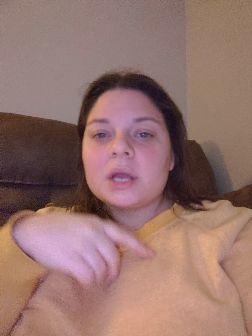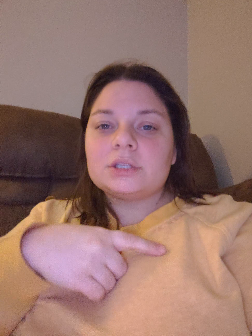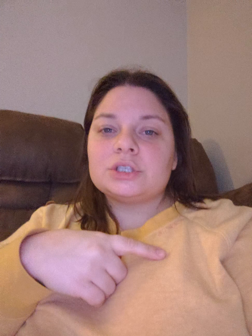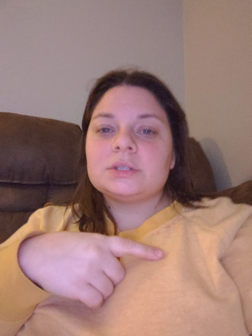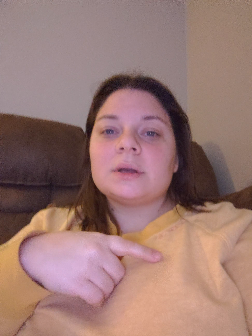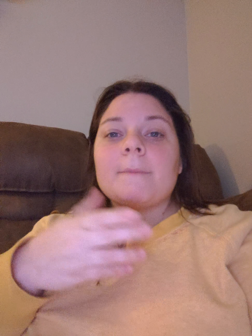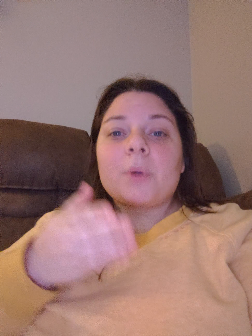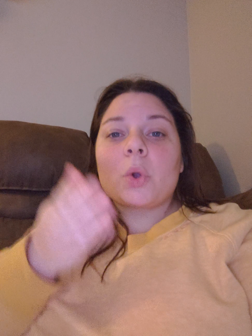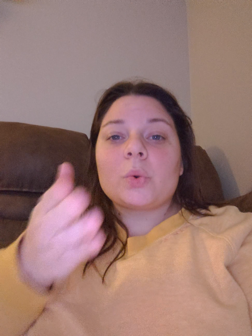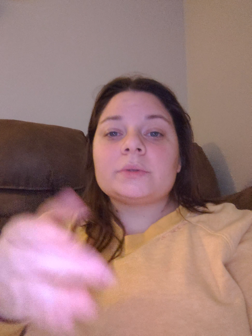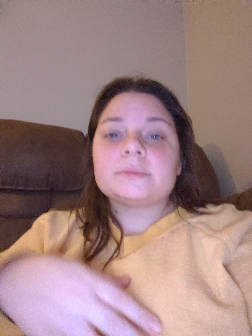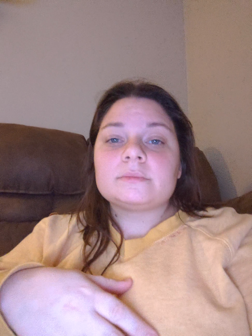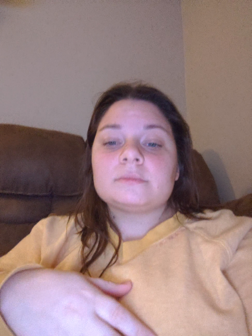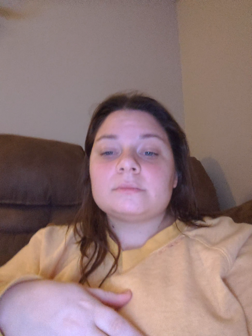boat